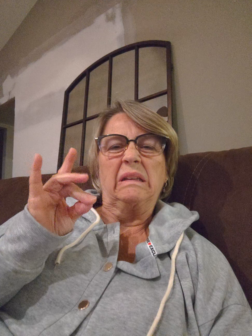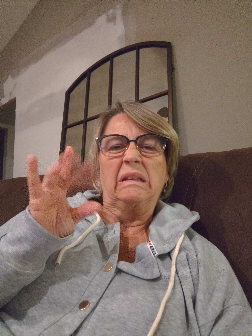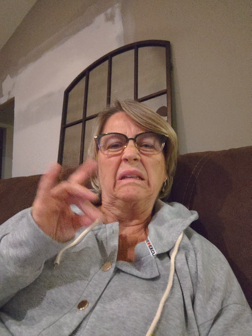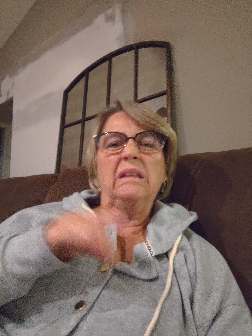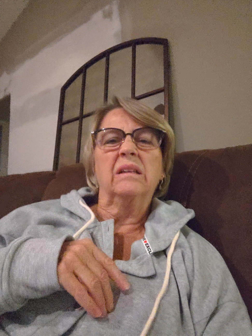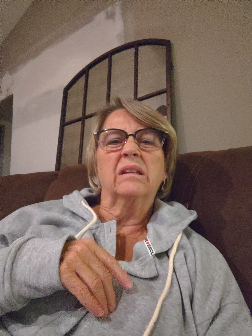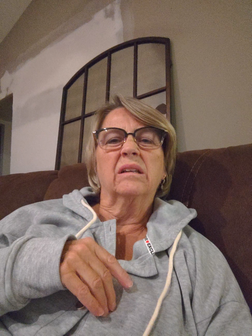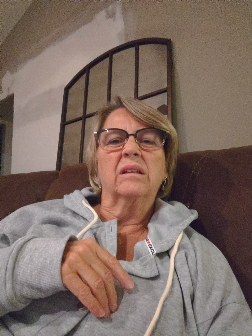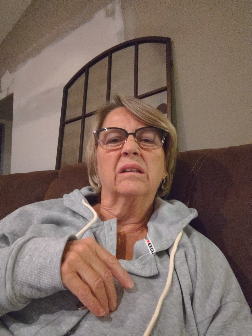sticky